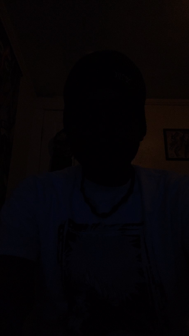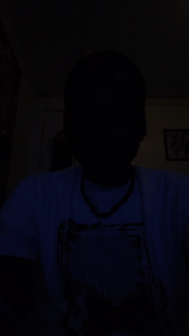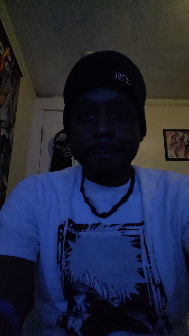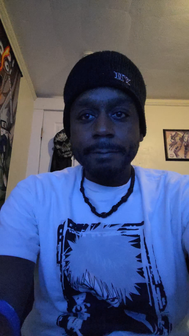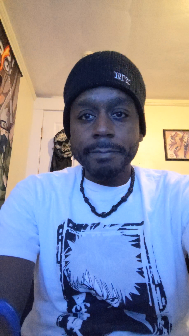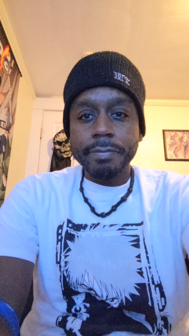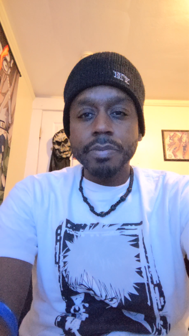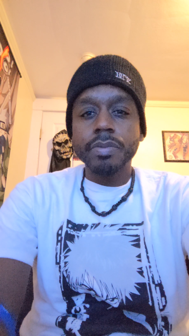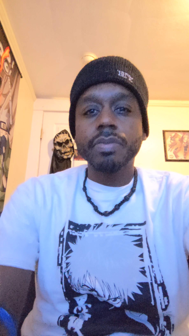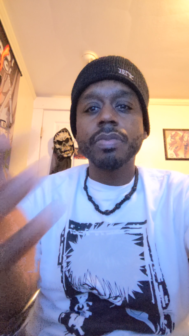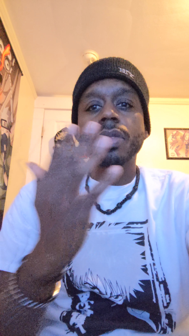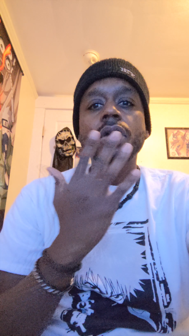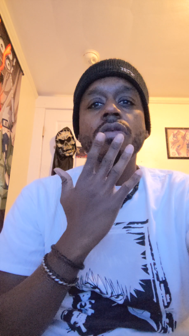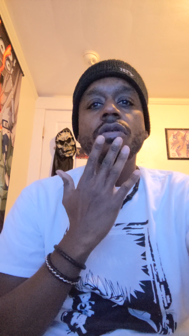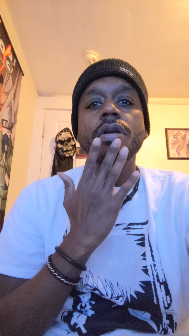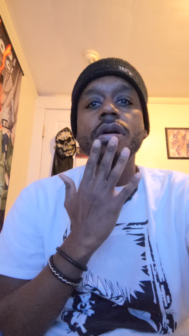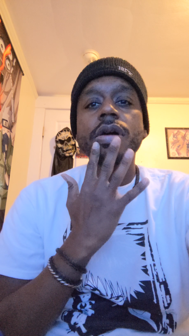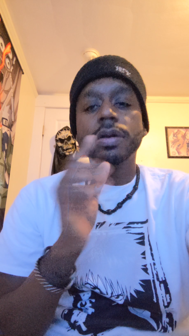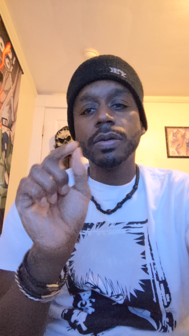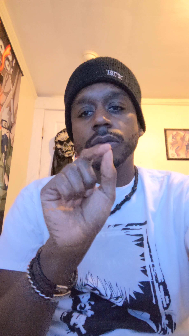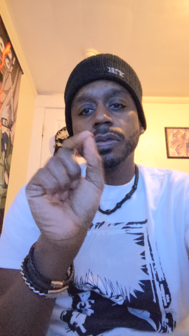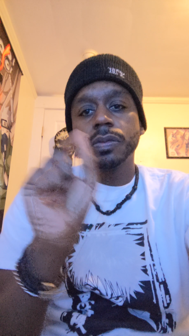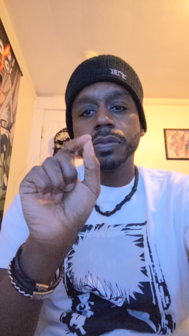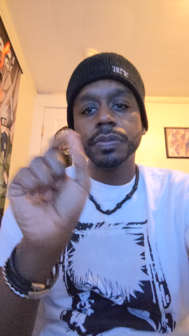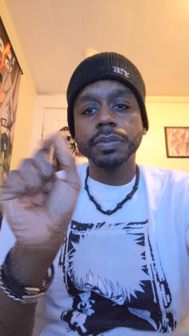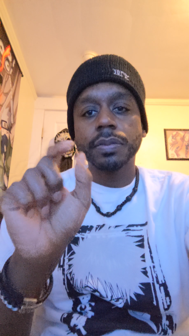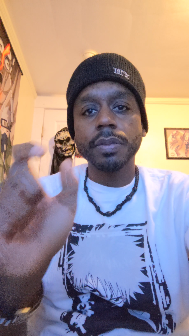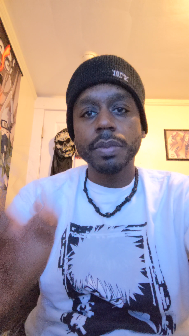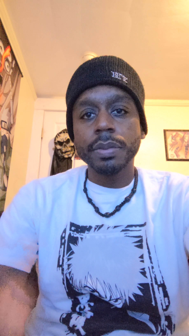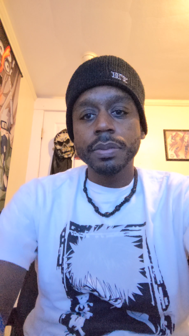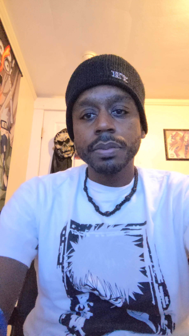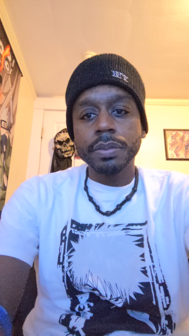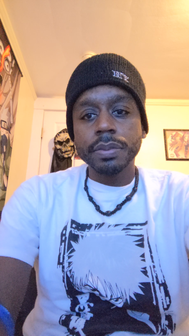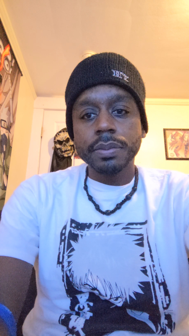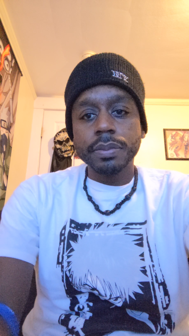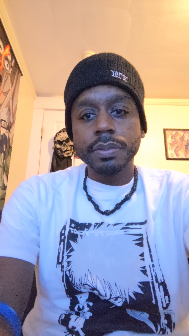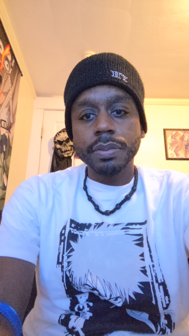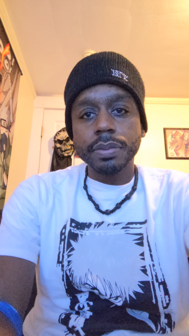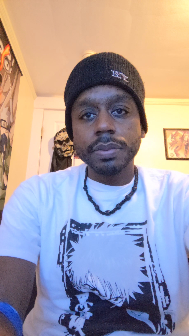crayon